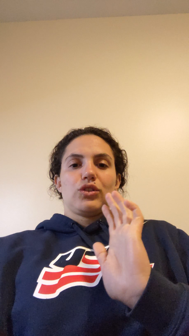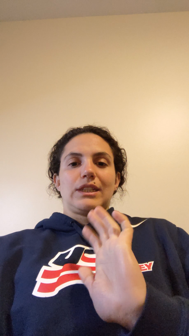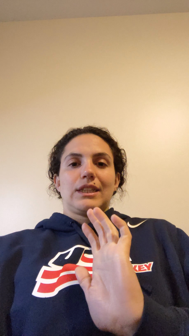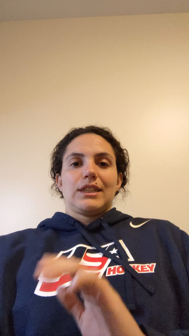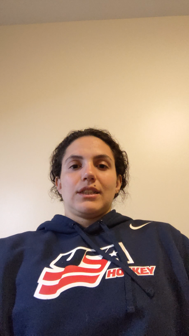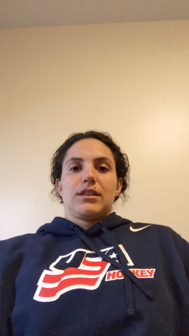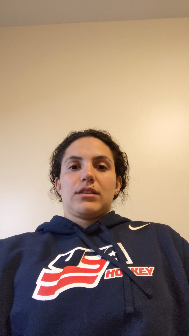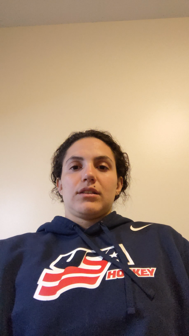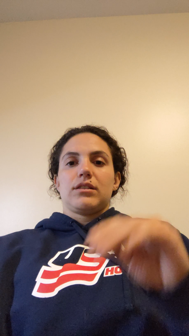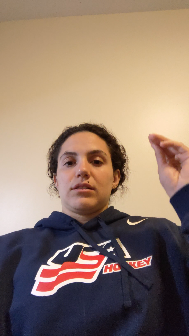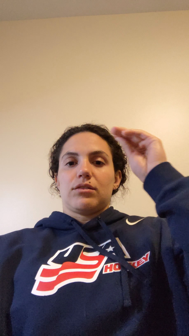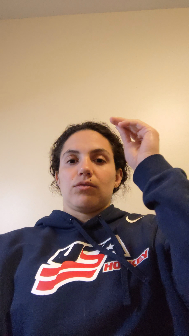dinosaur